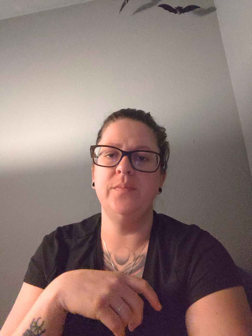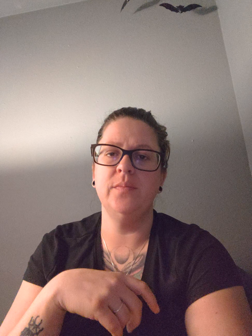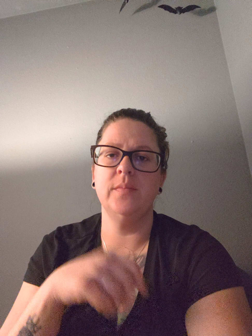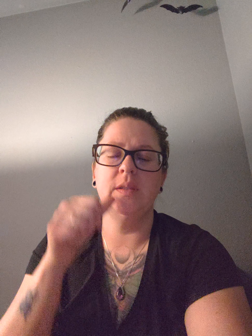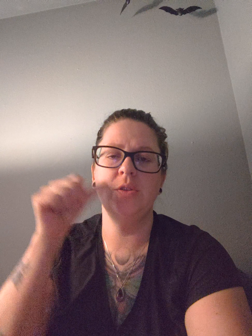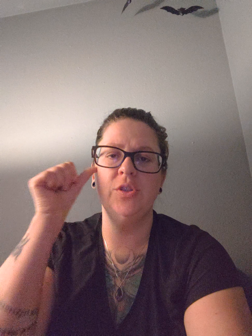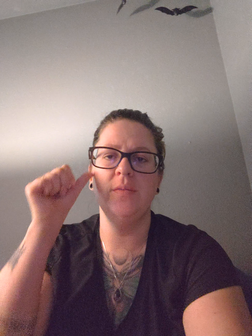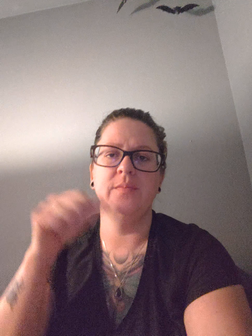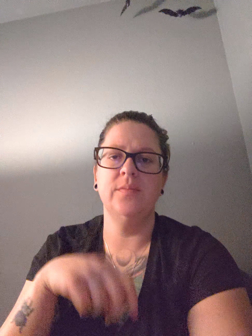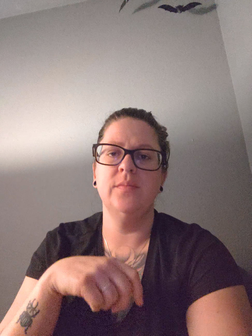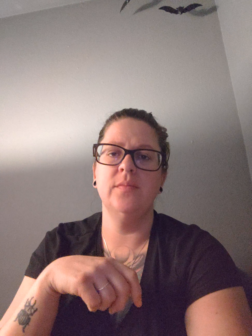yesterday